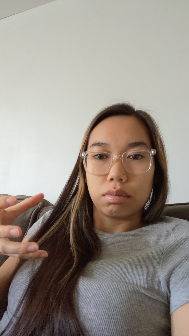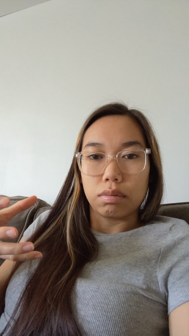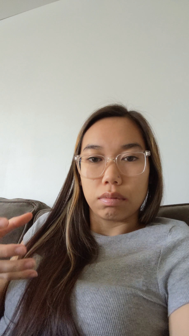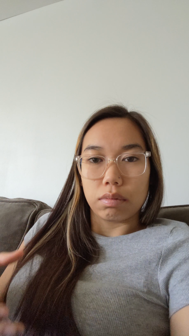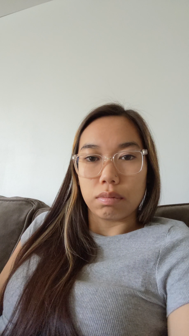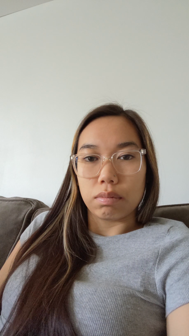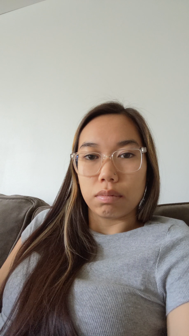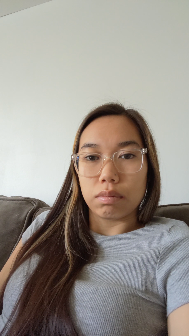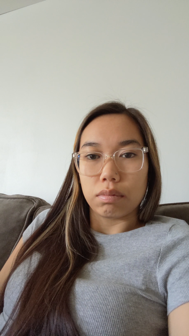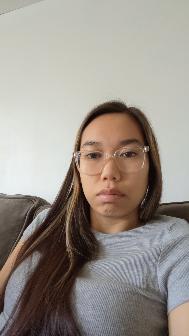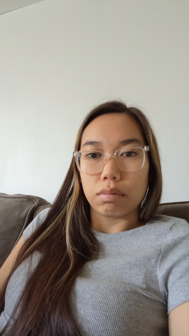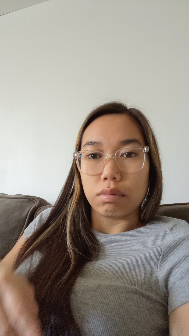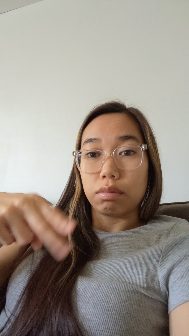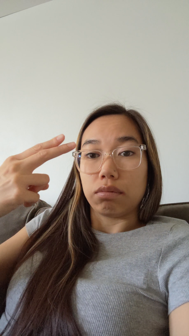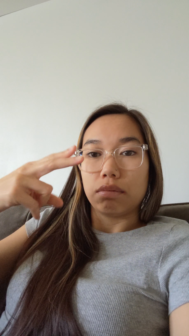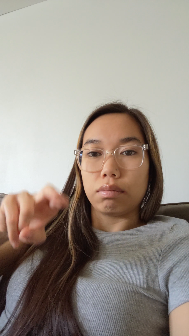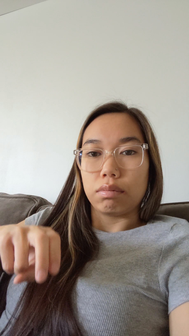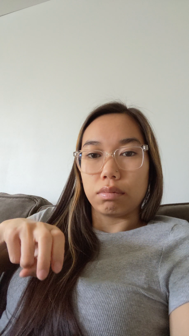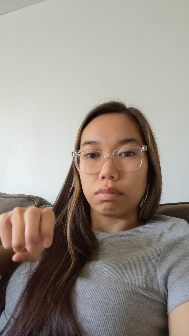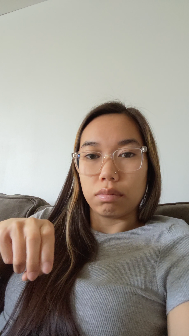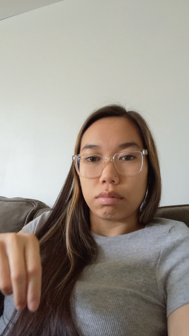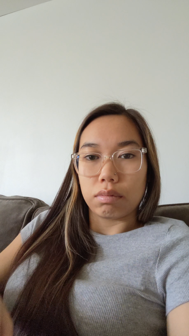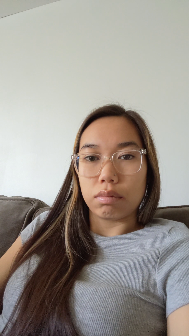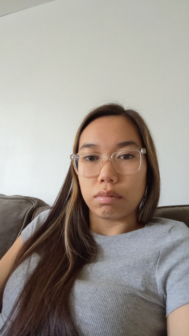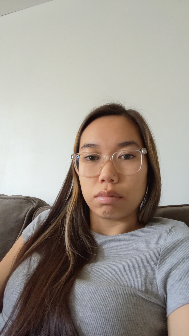high chair